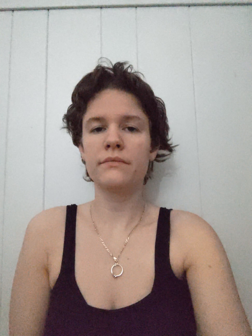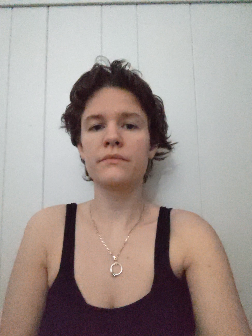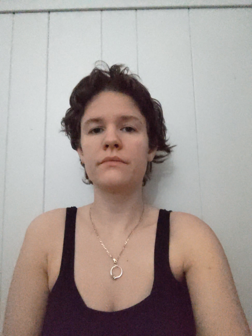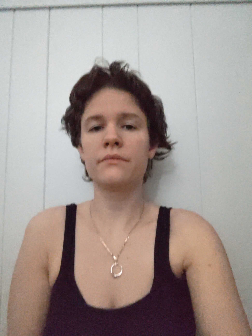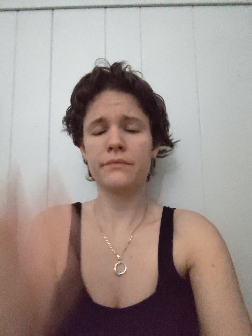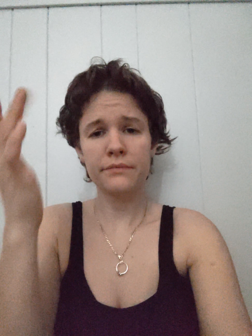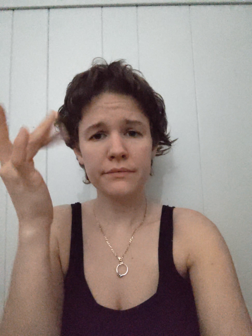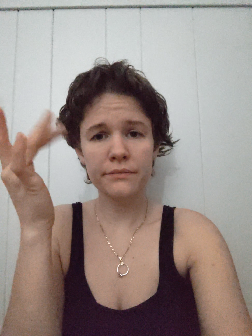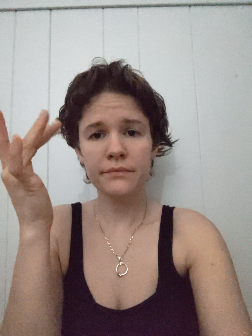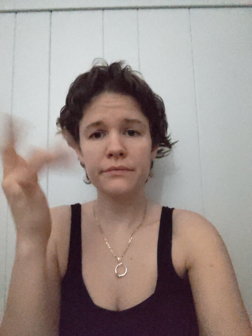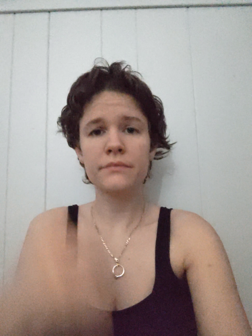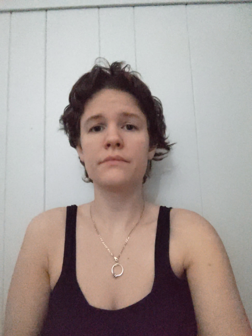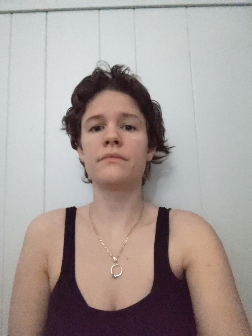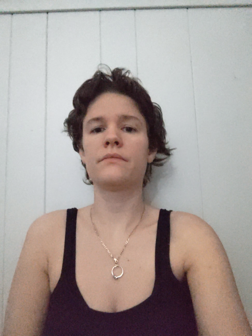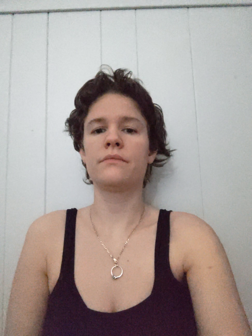why